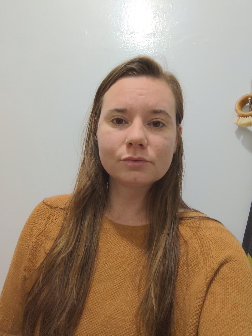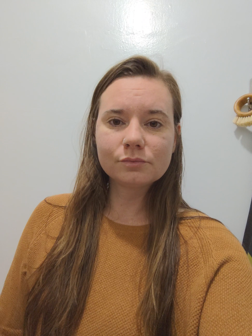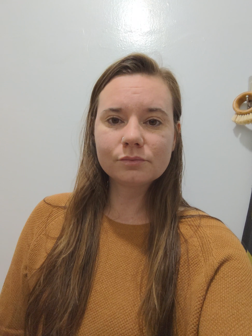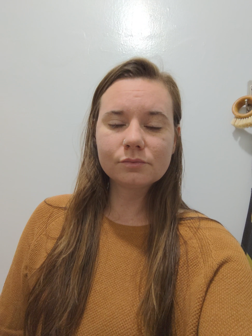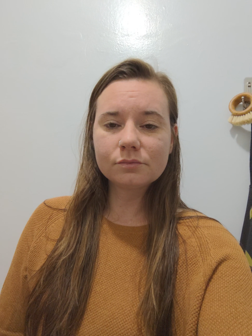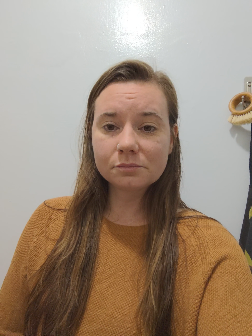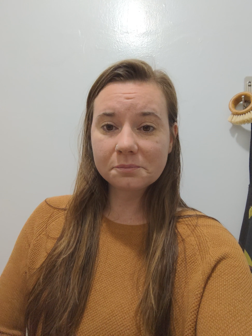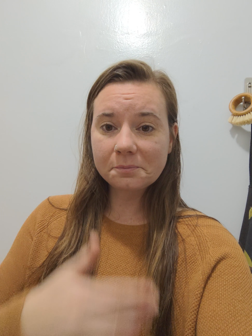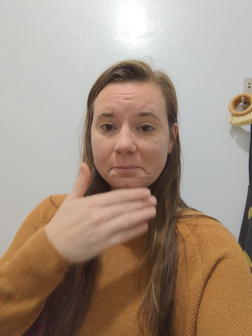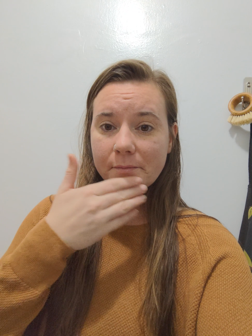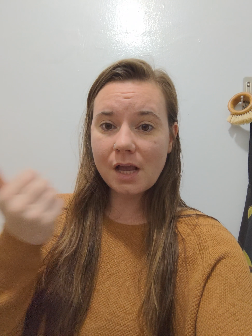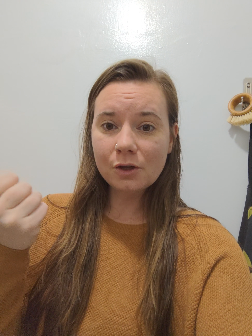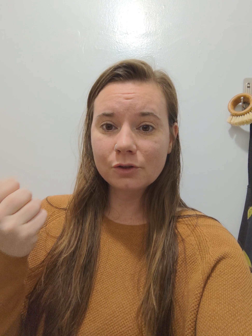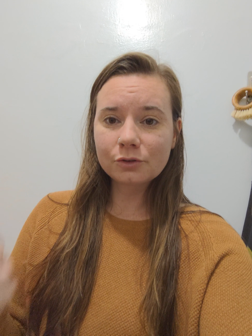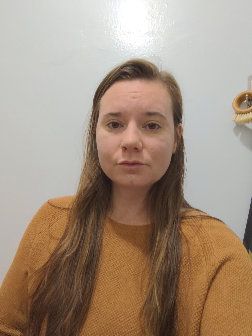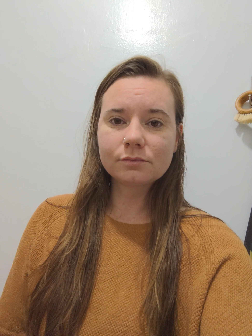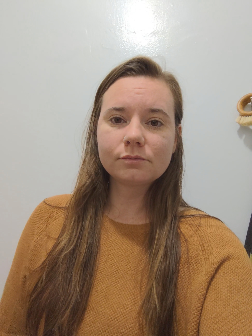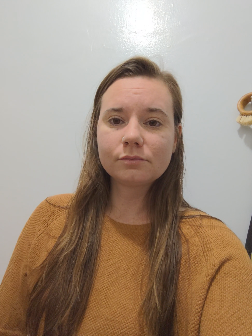better